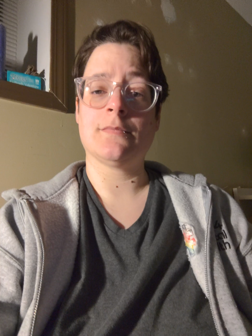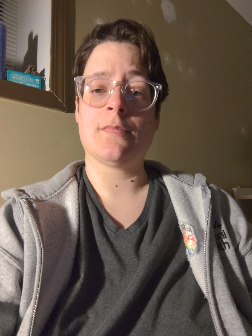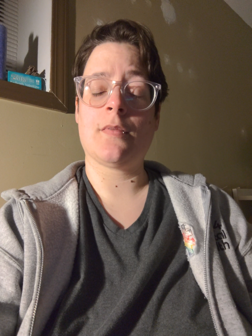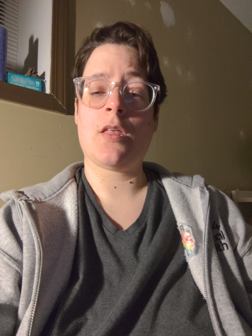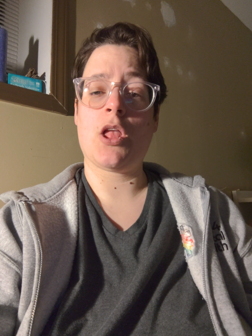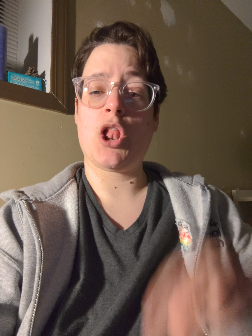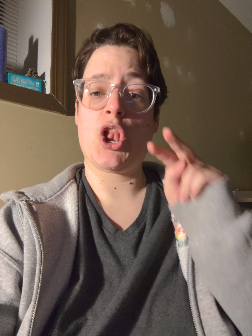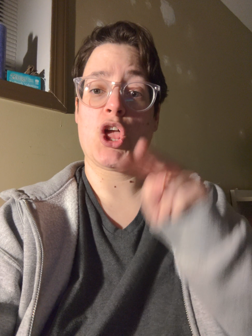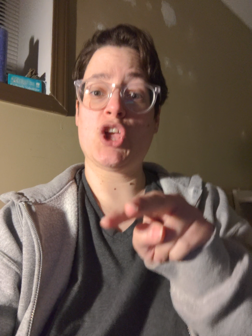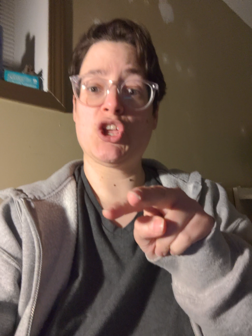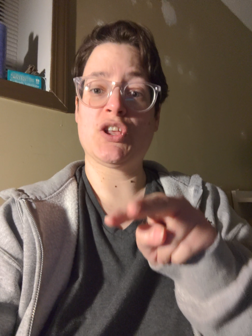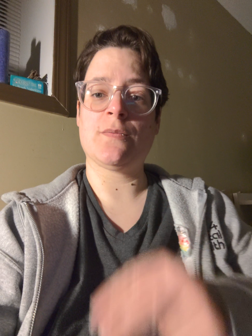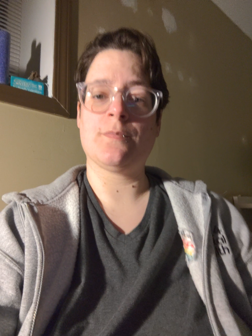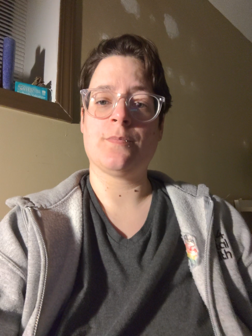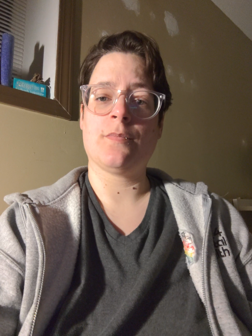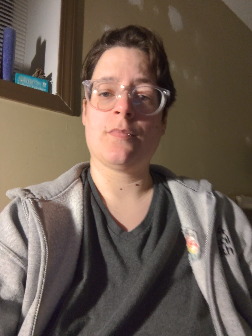look